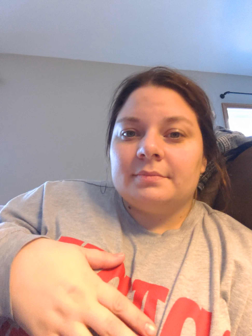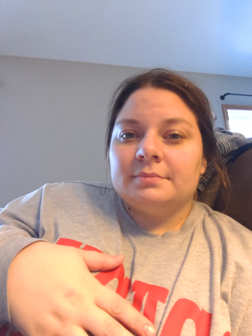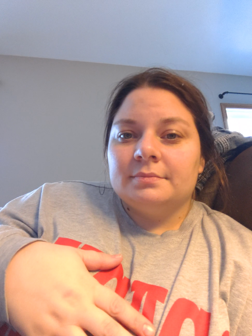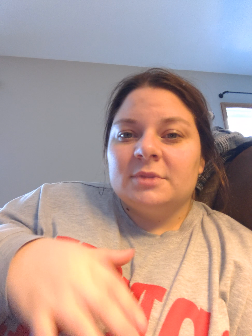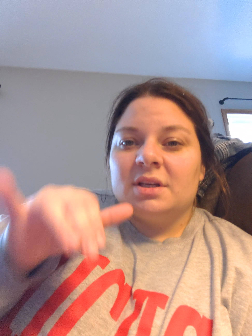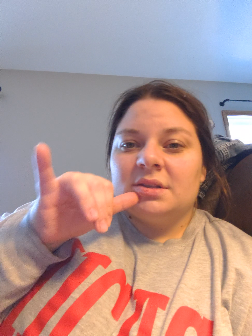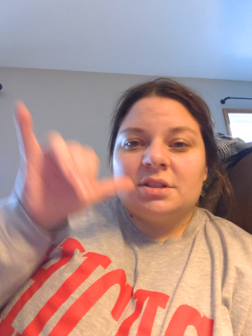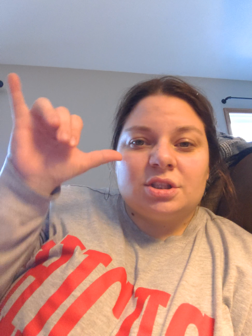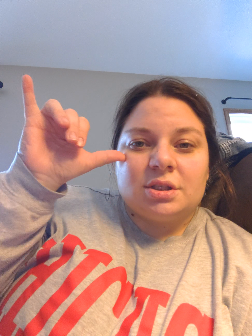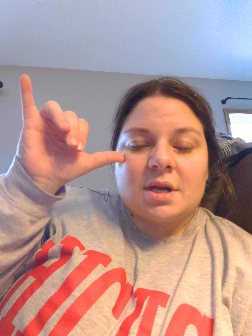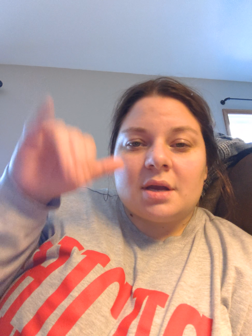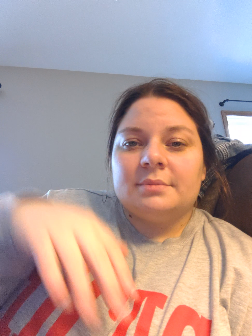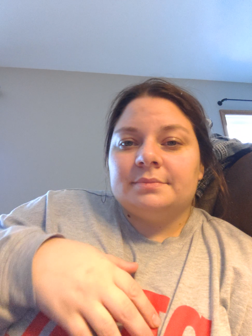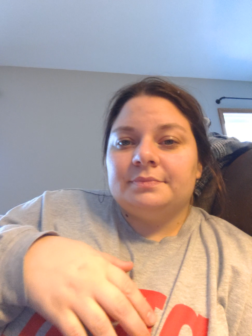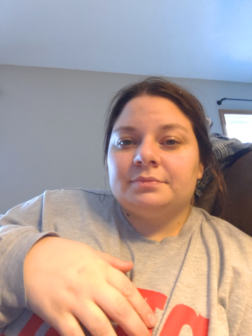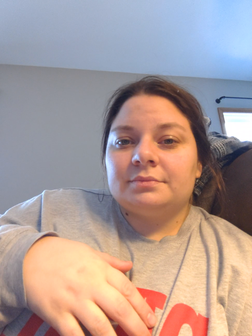yesterday